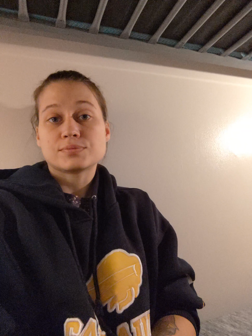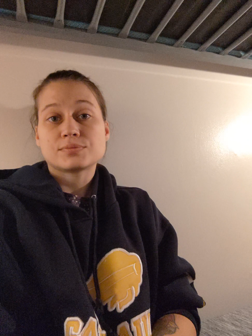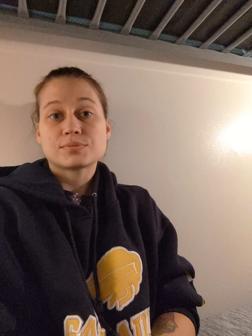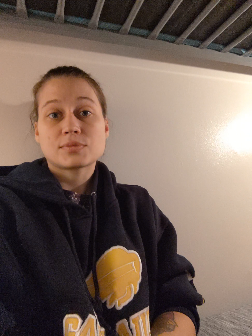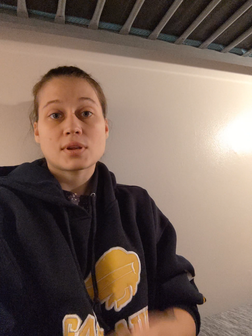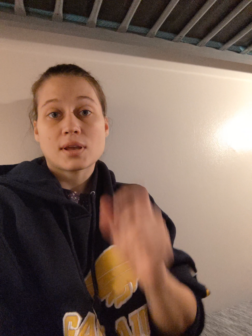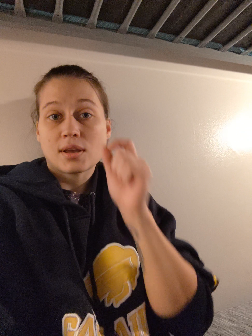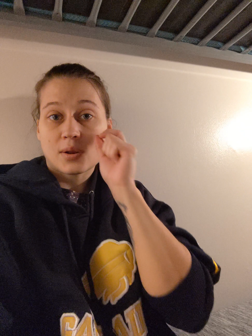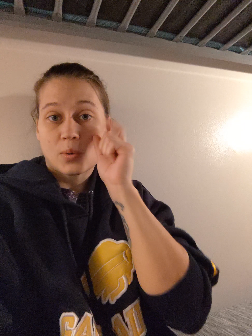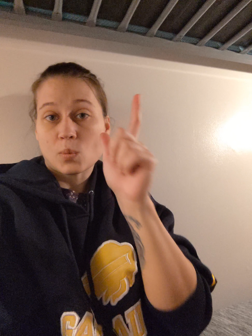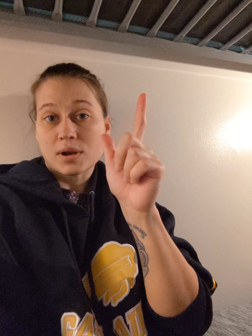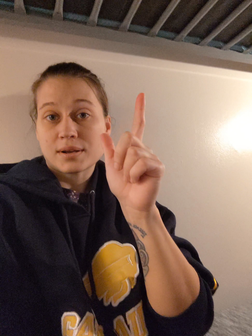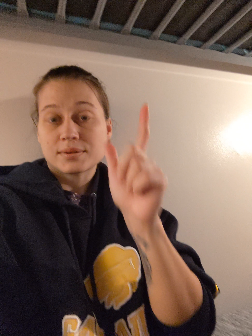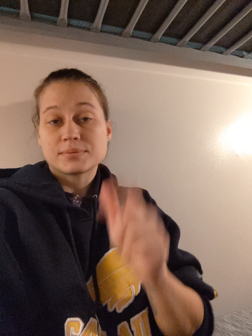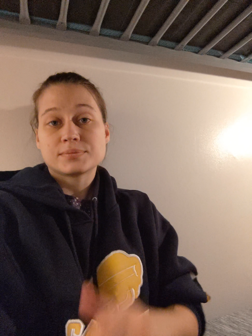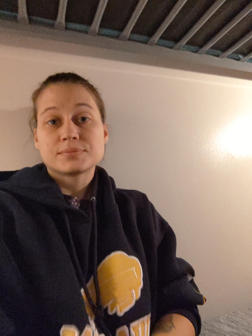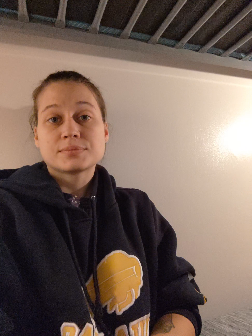awake